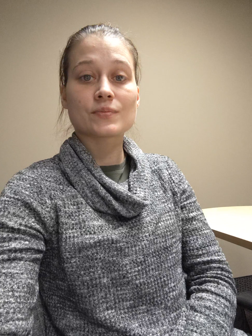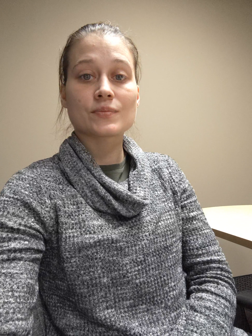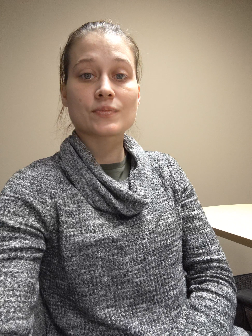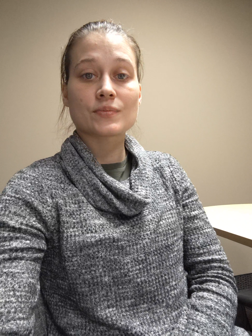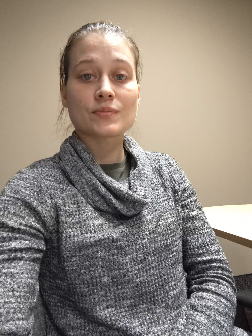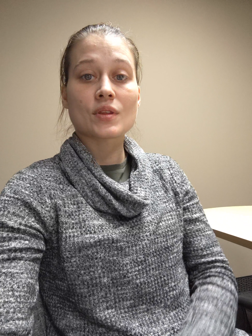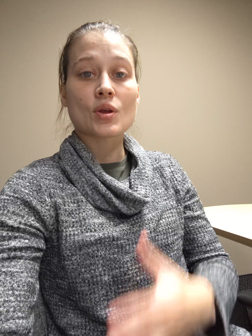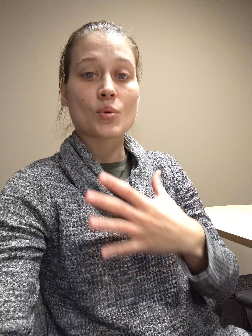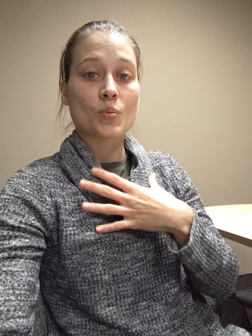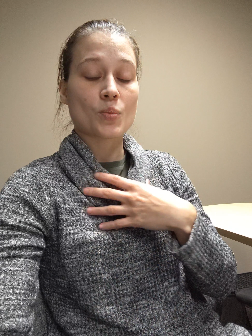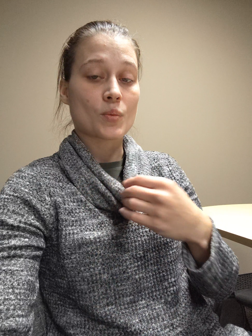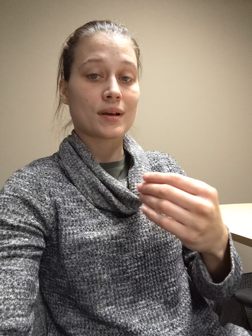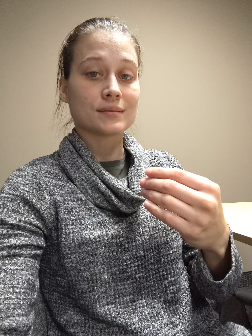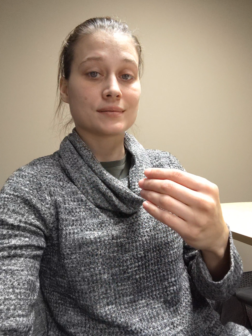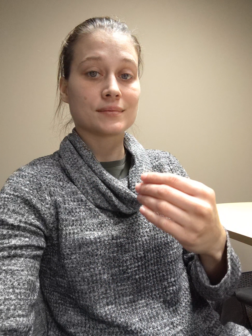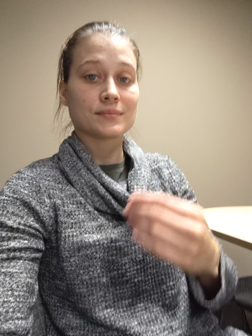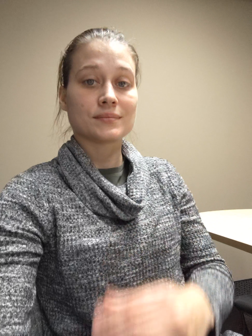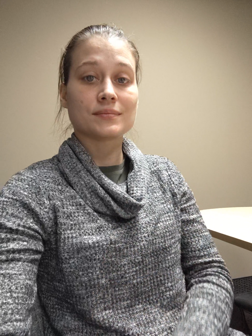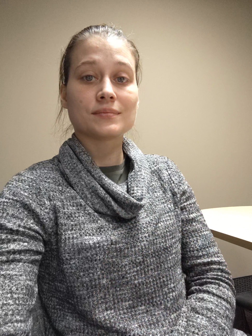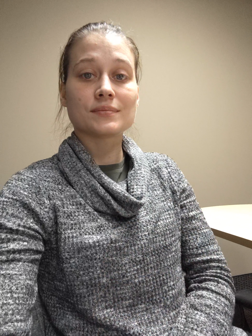white